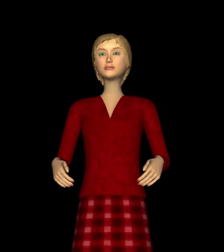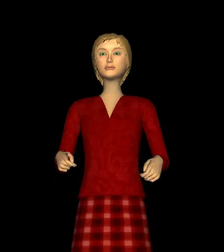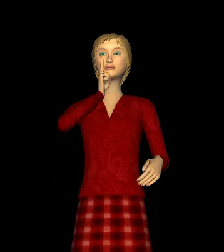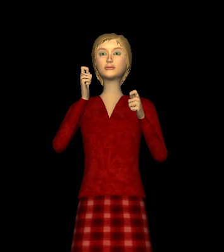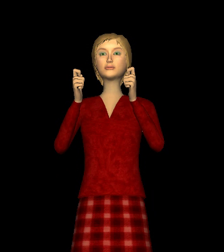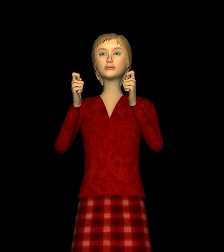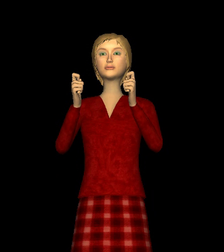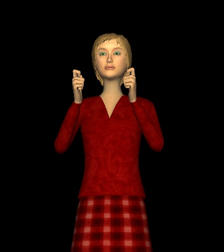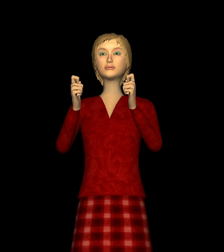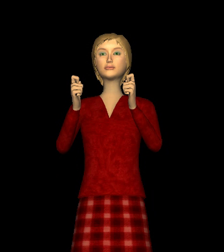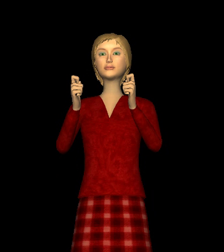ينتبه